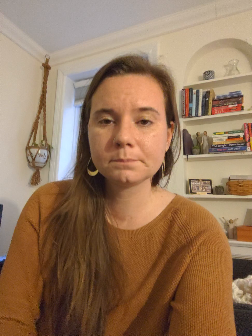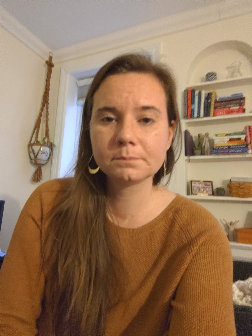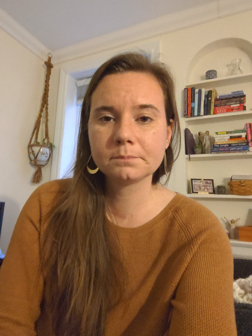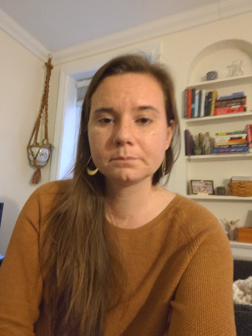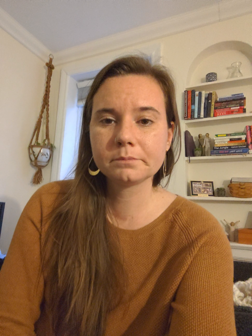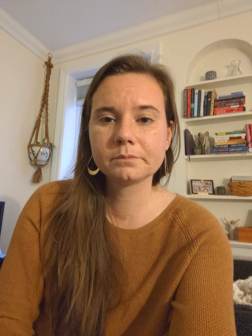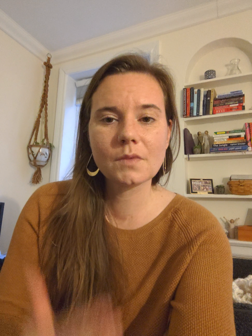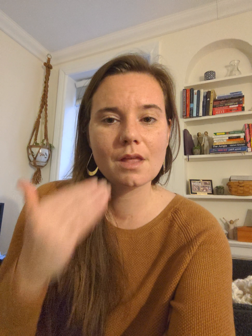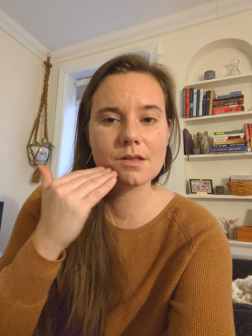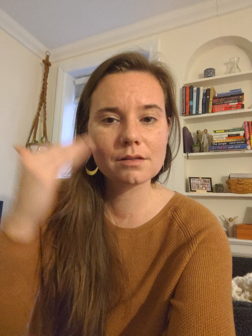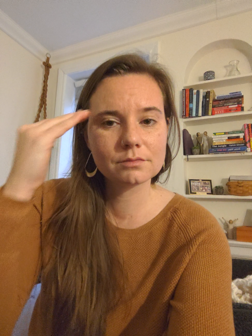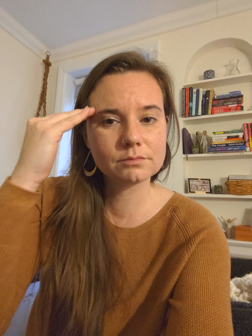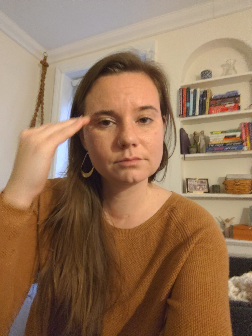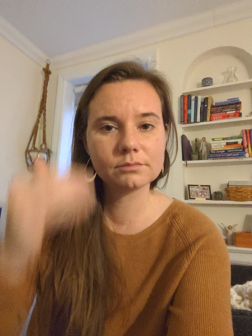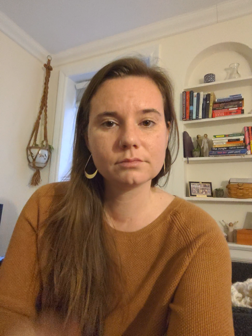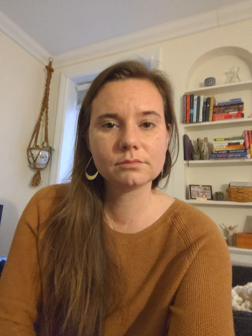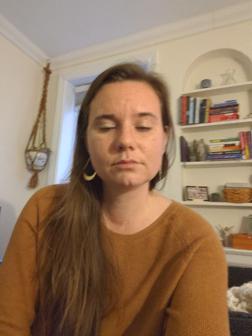head